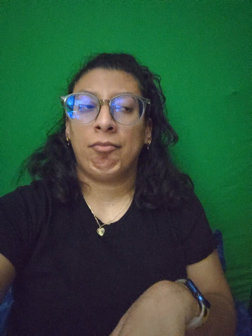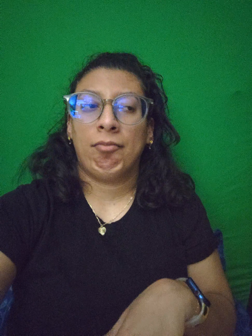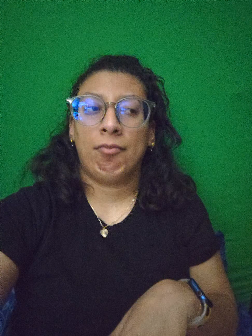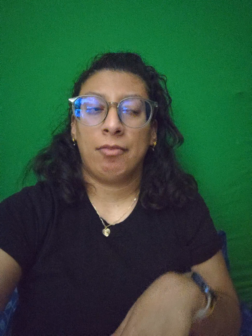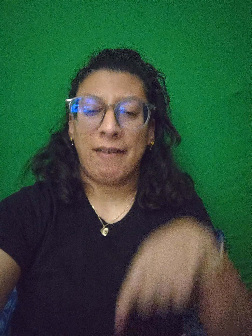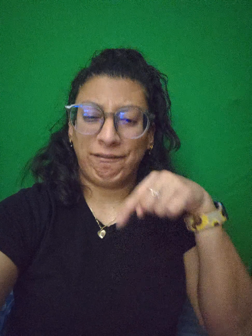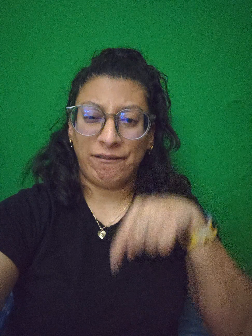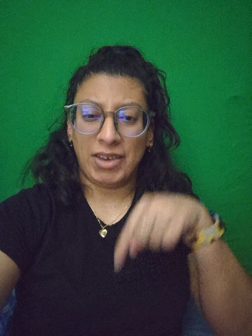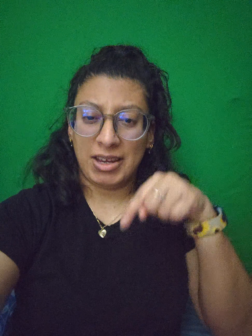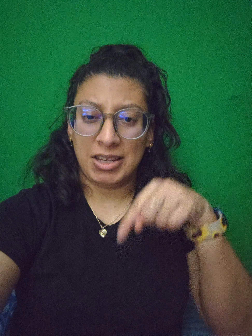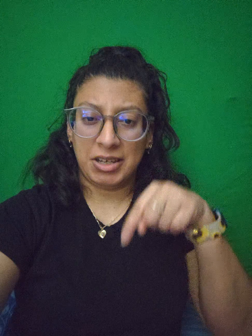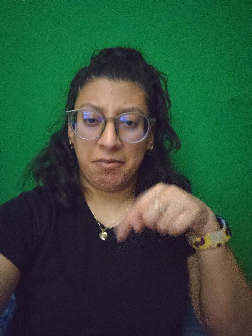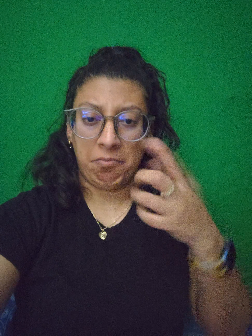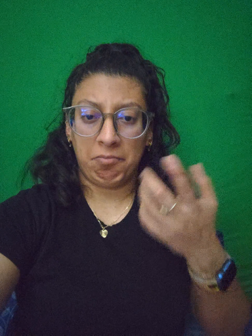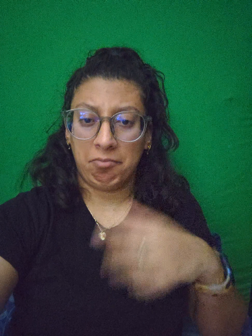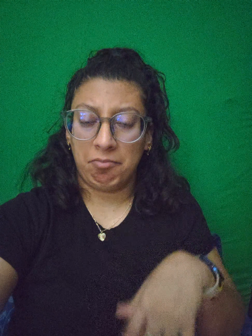feet